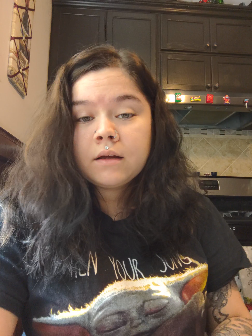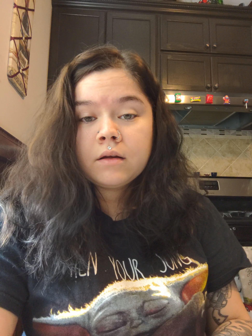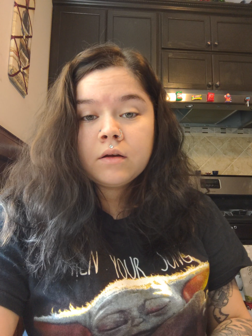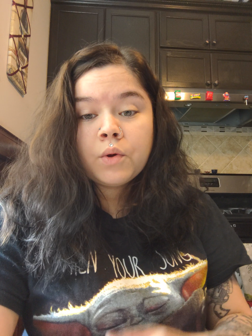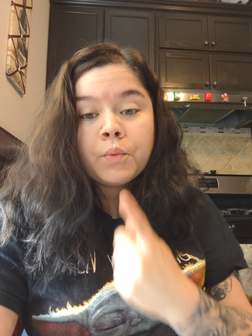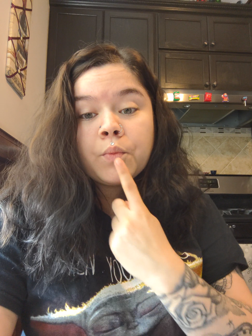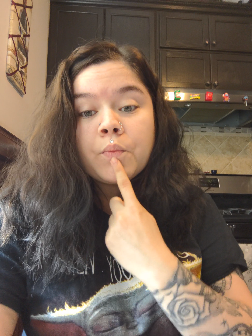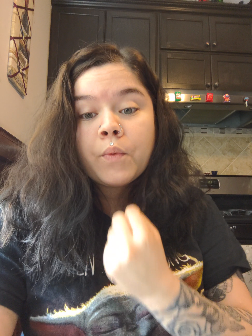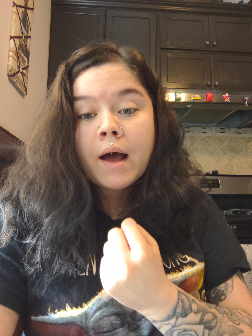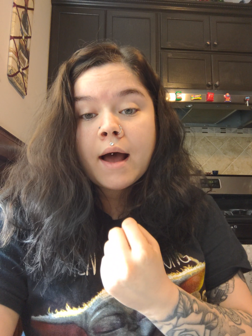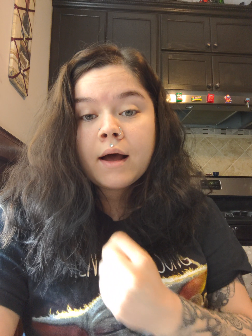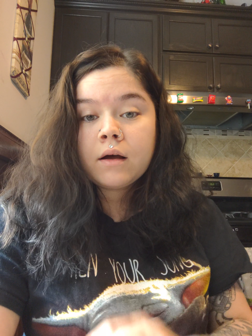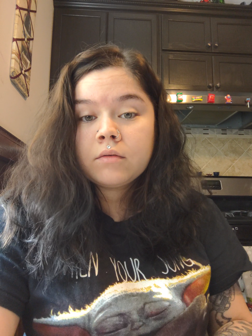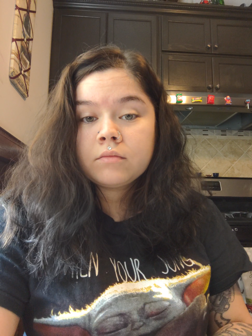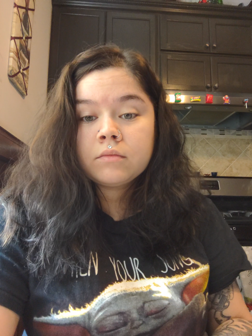red